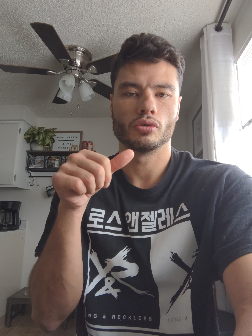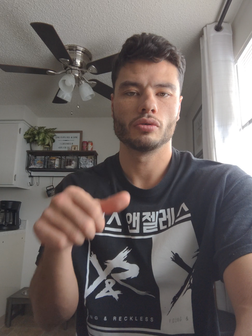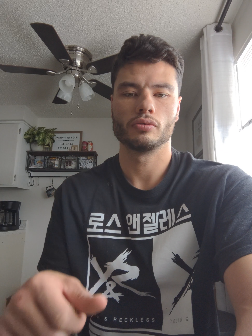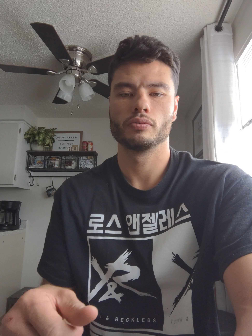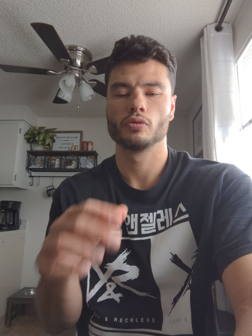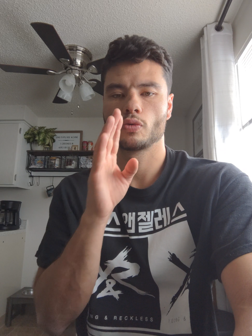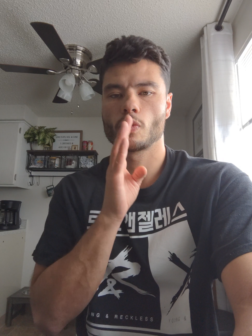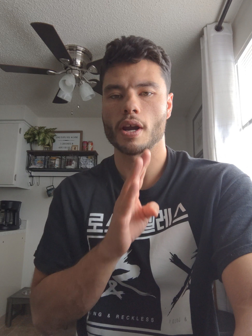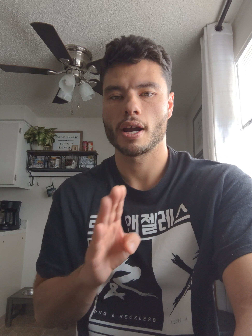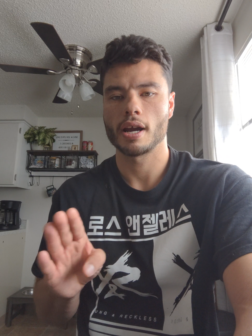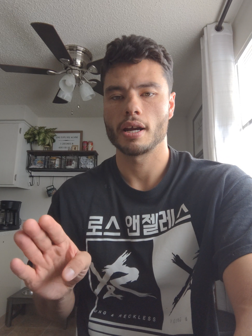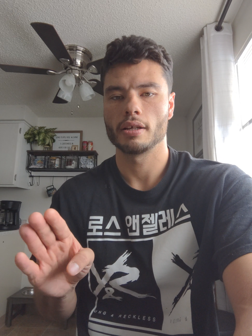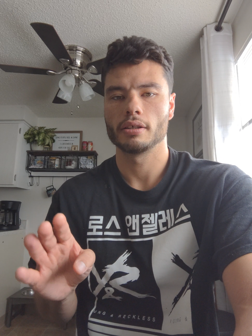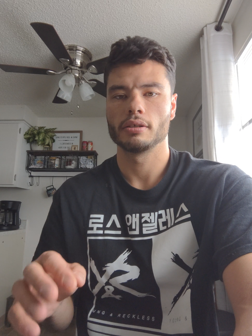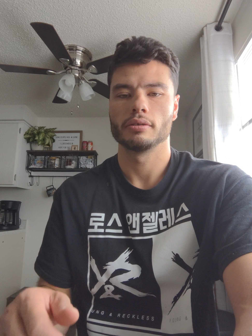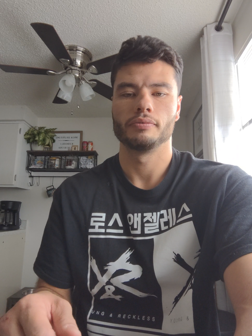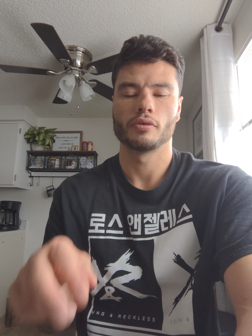quiet